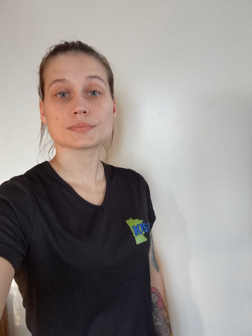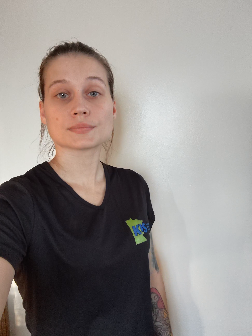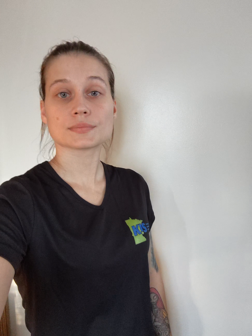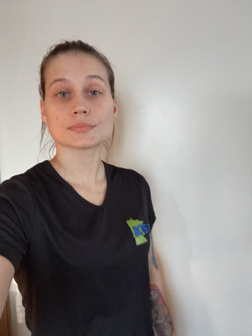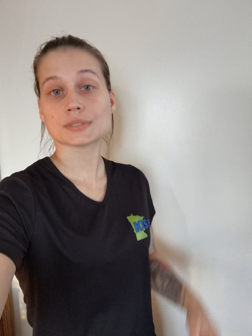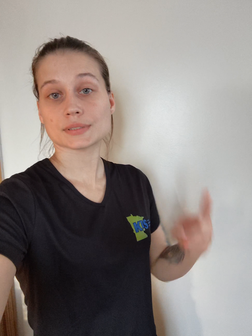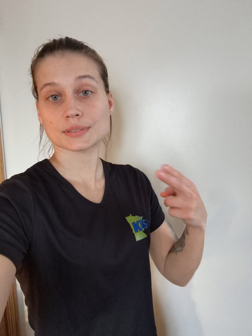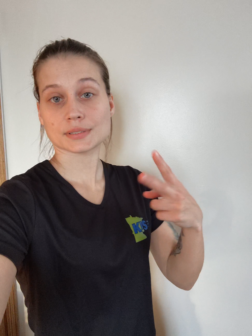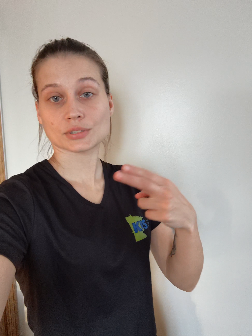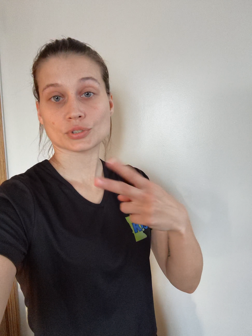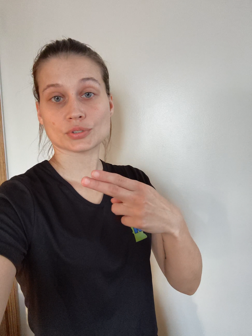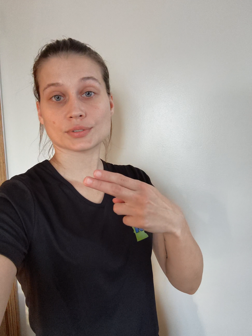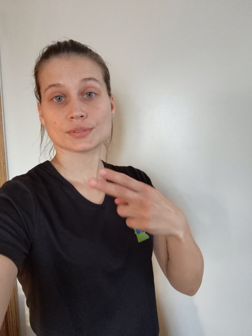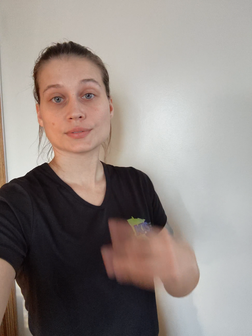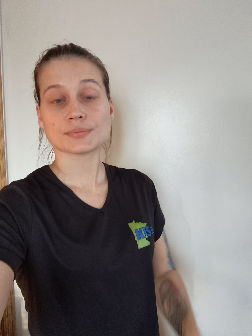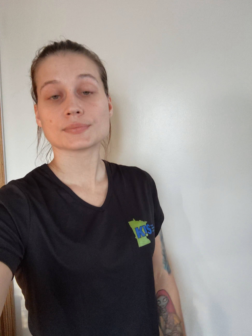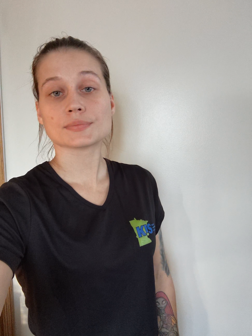scissors